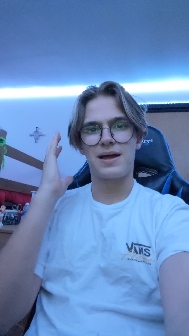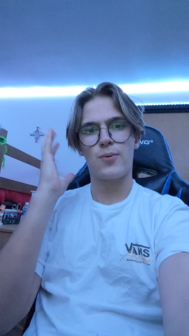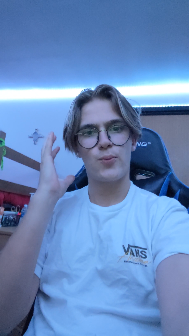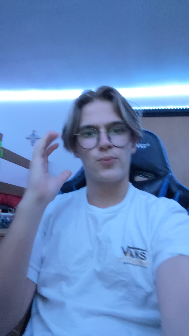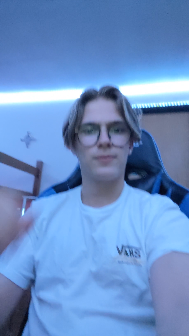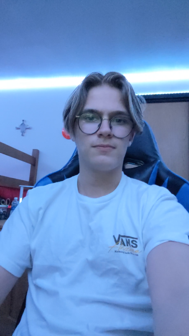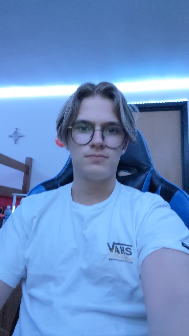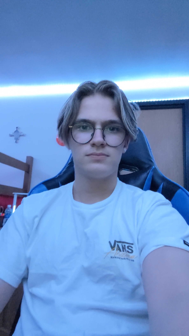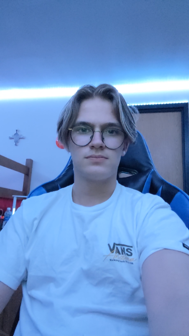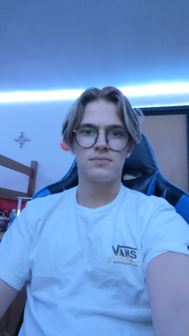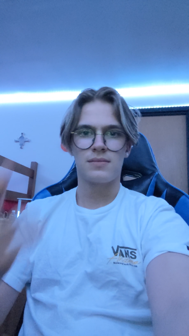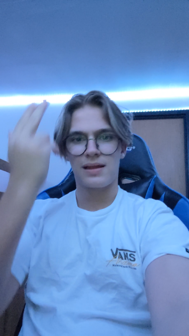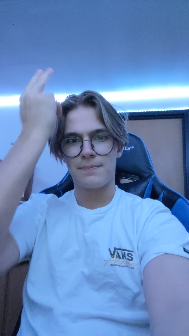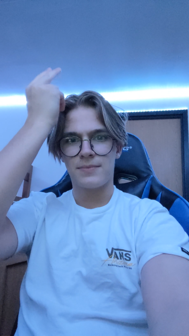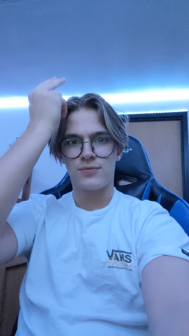rabbit